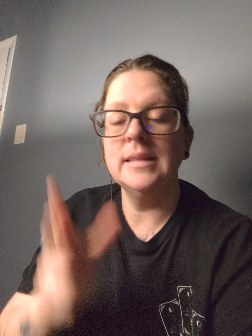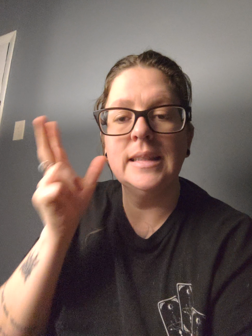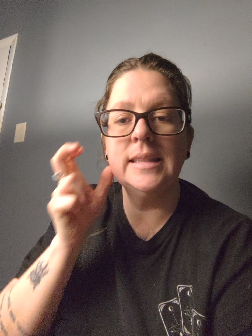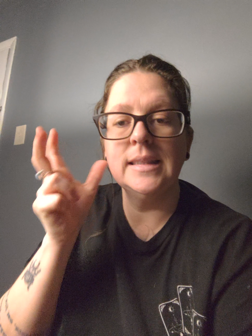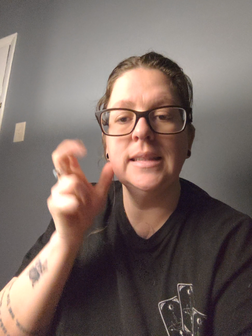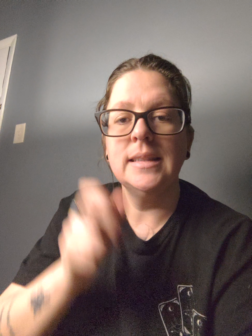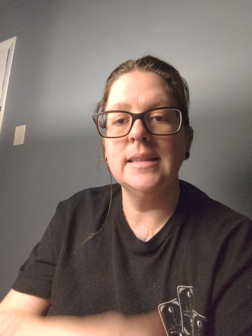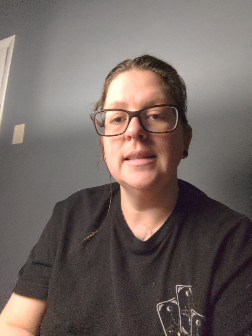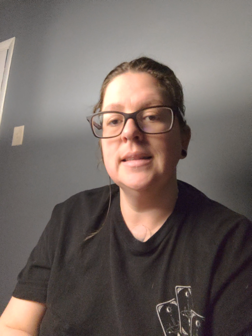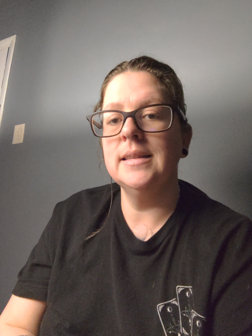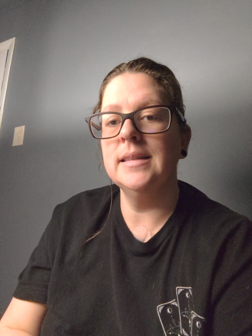listen